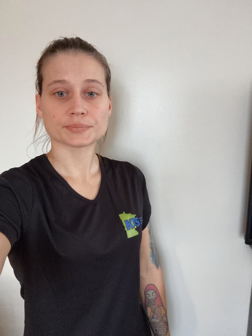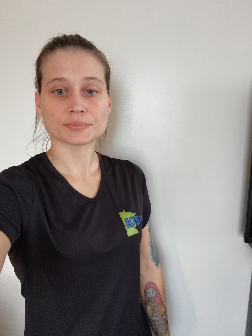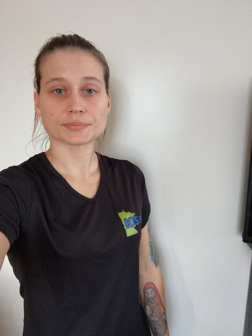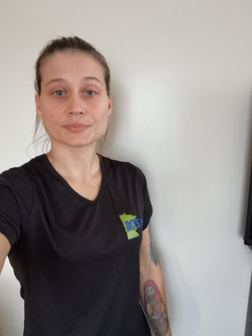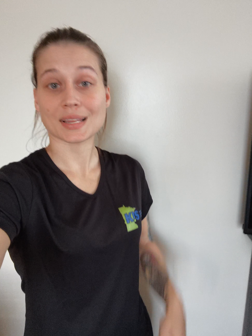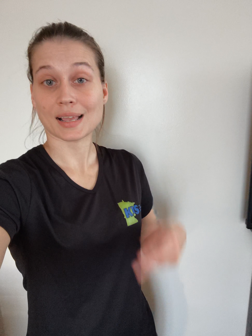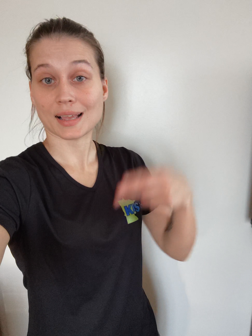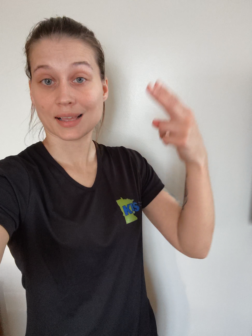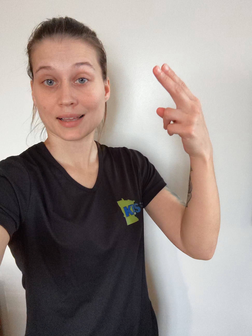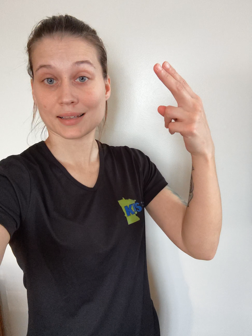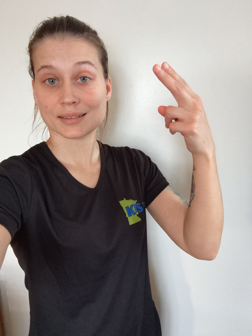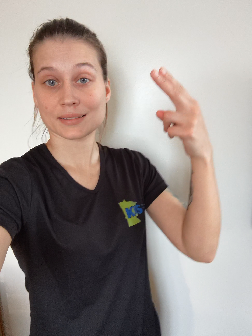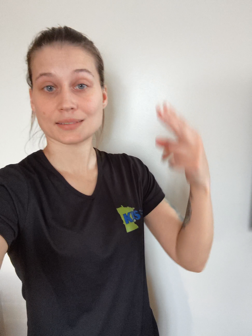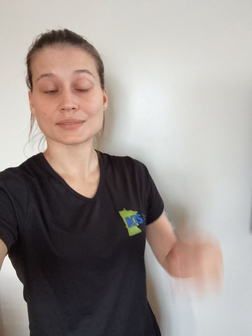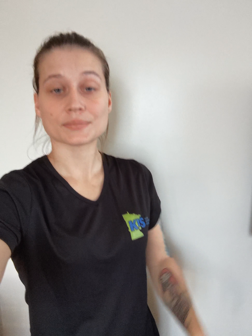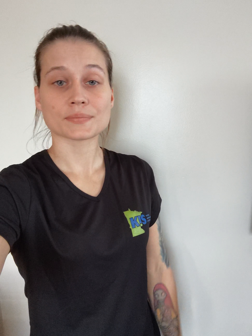high